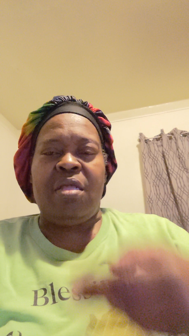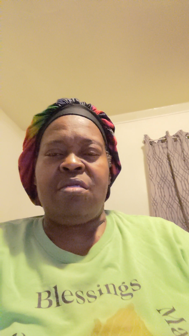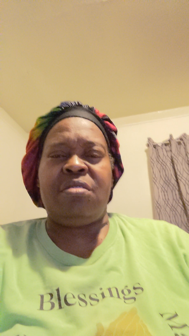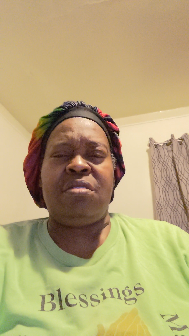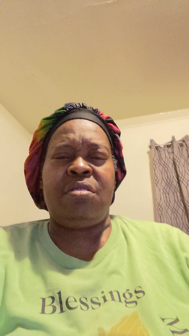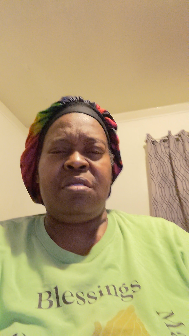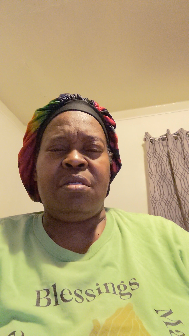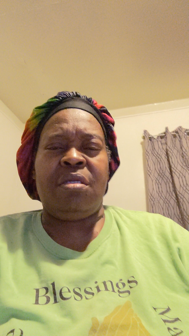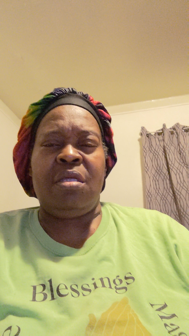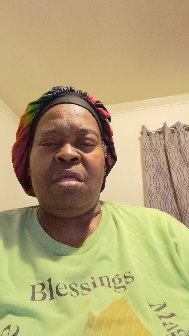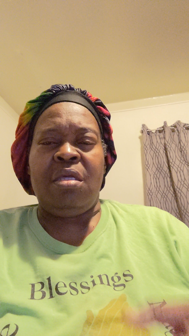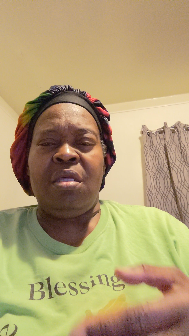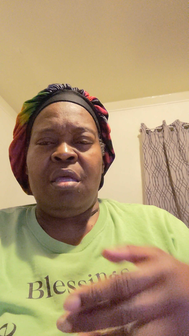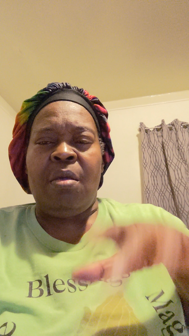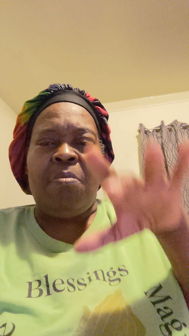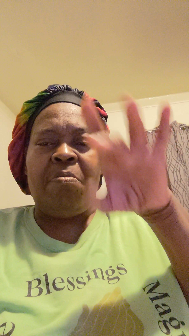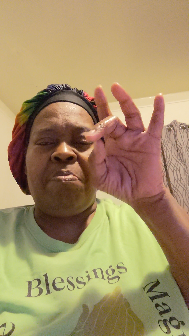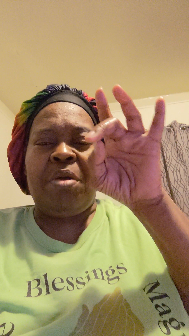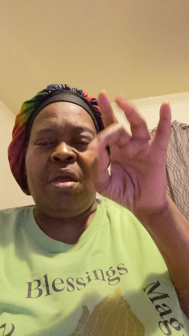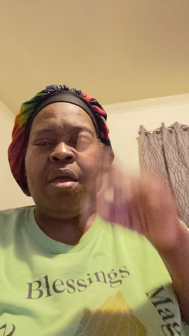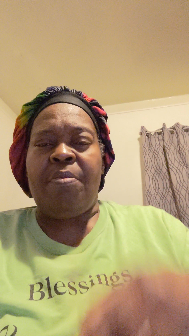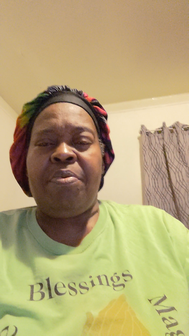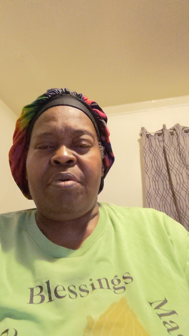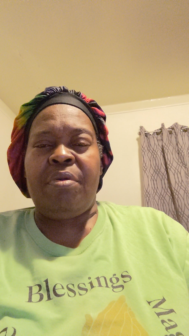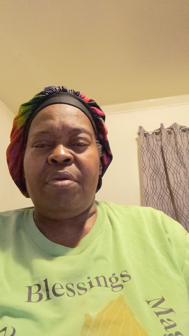pick